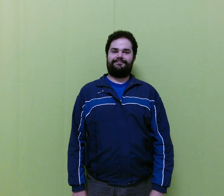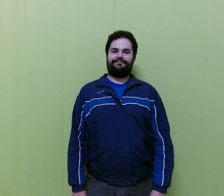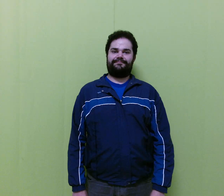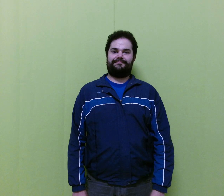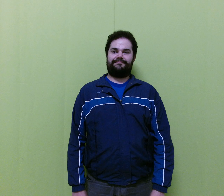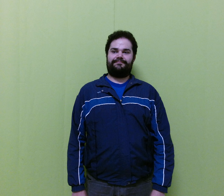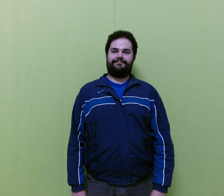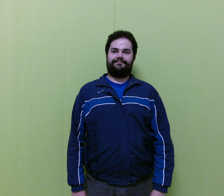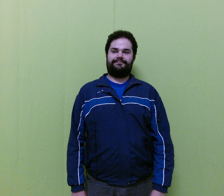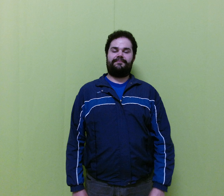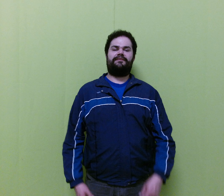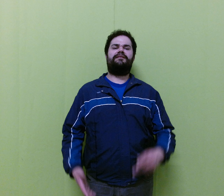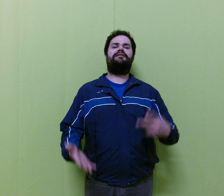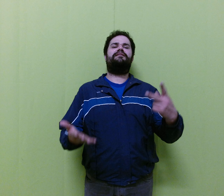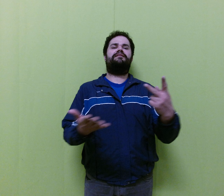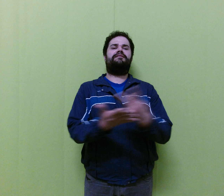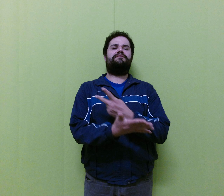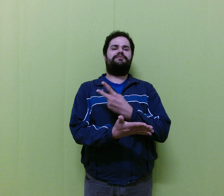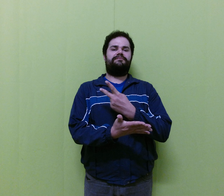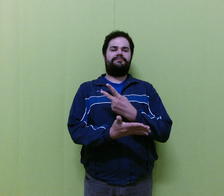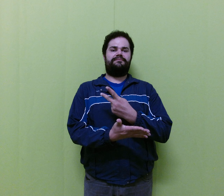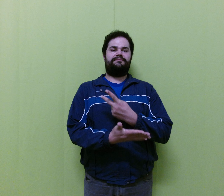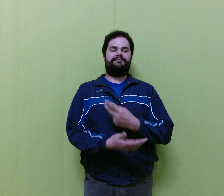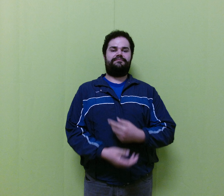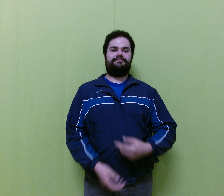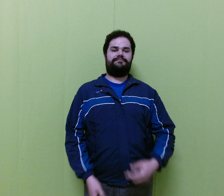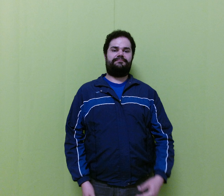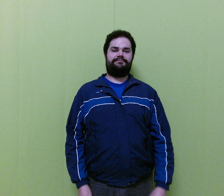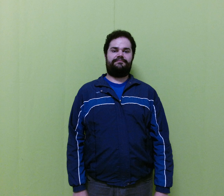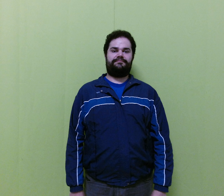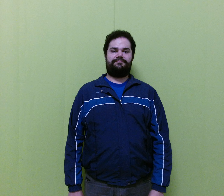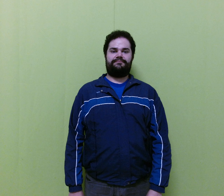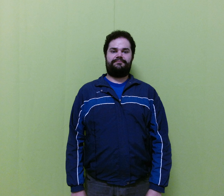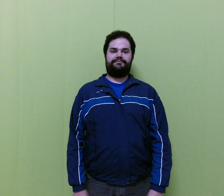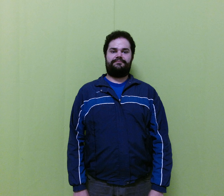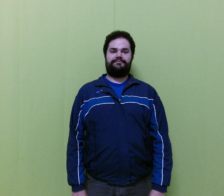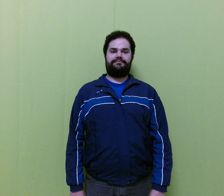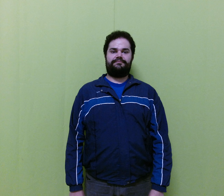acontecer